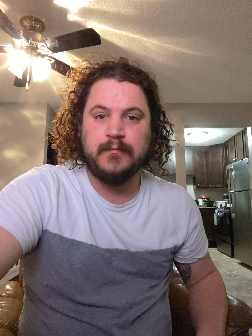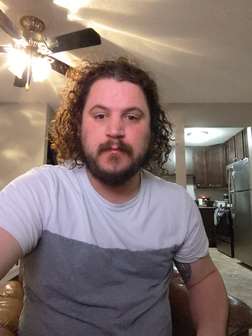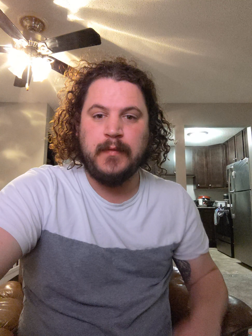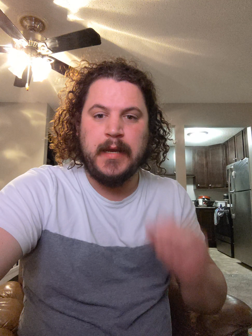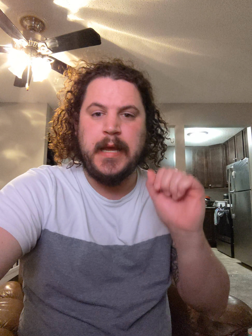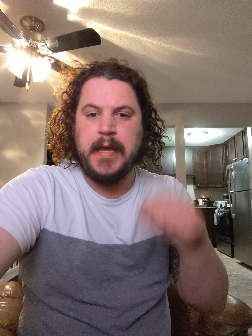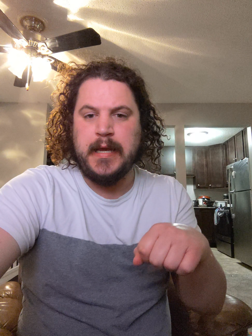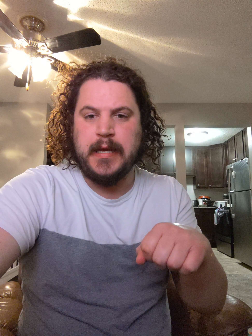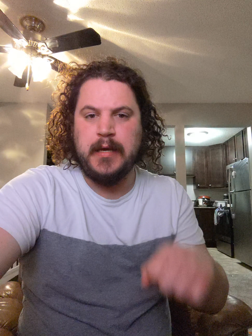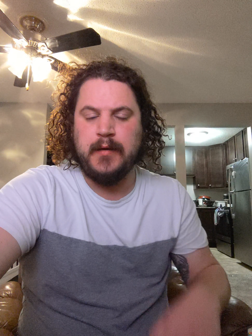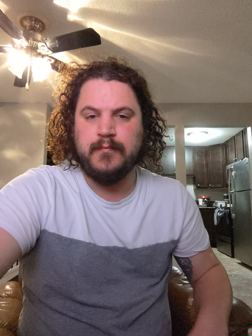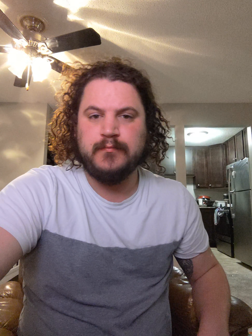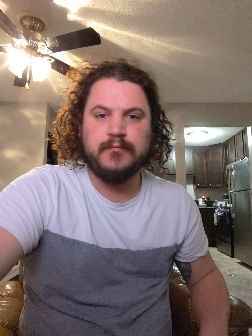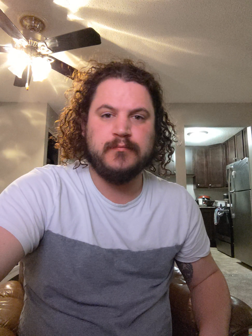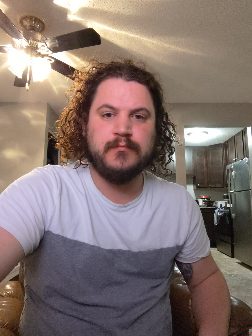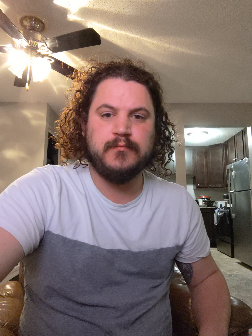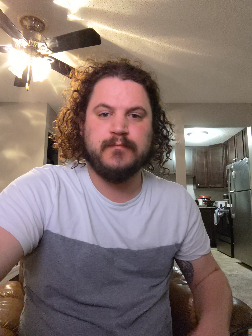can